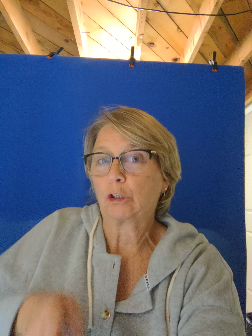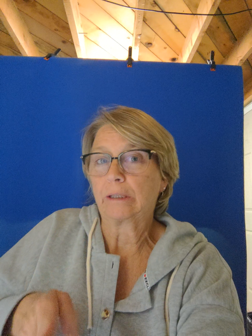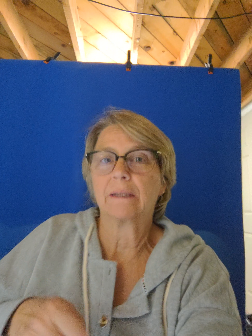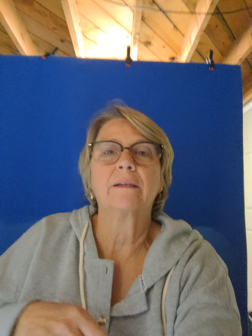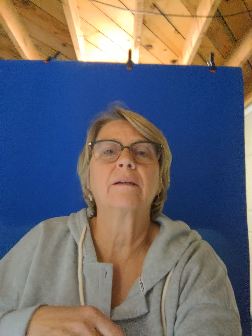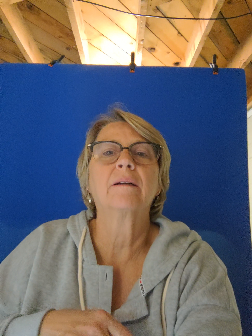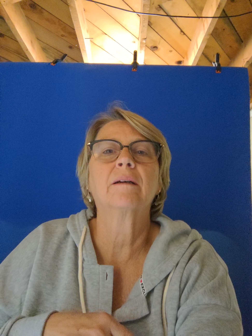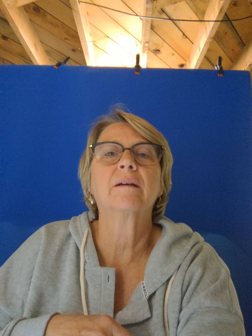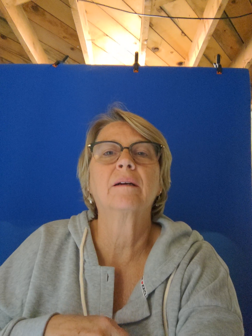person